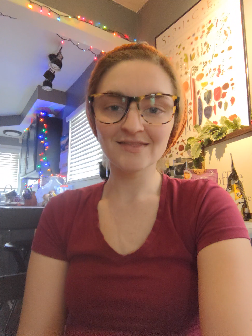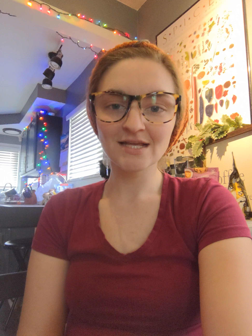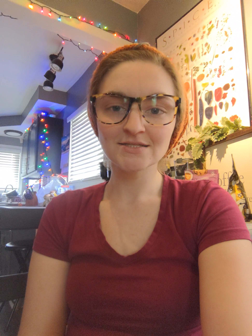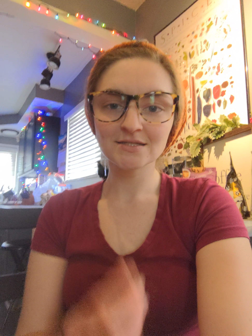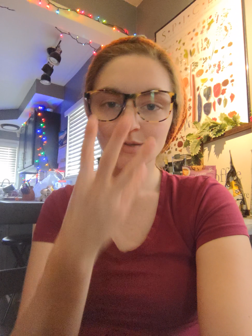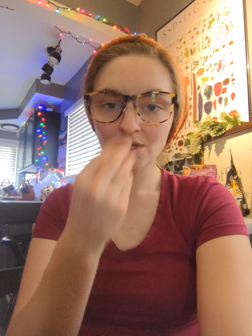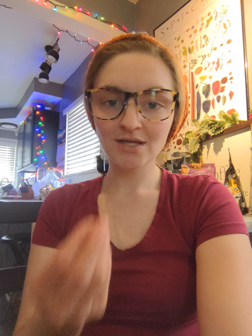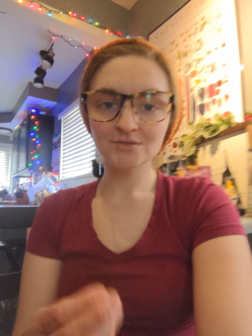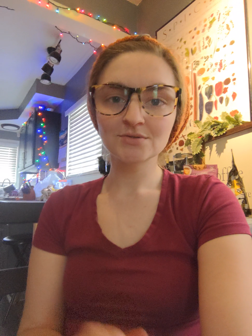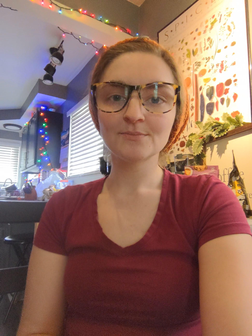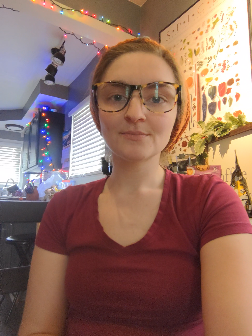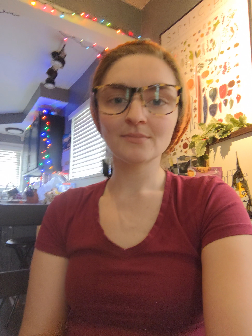wolf